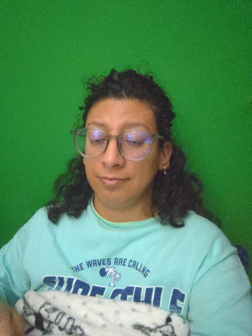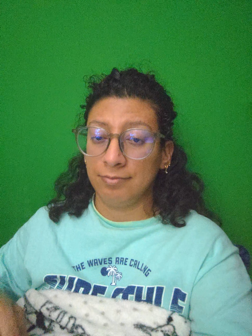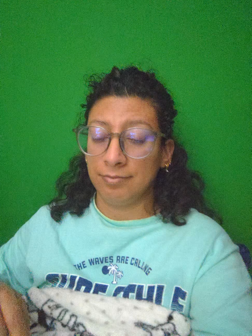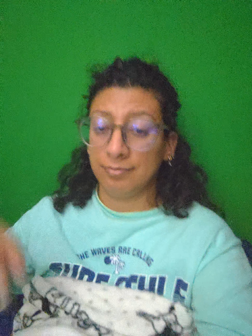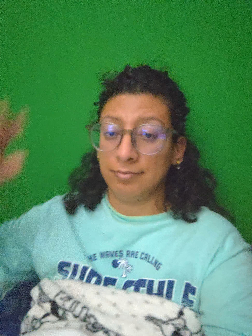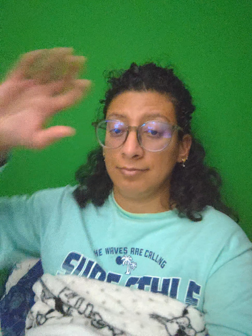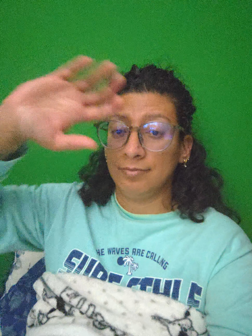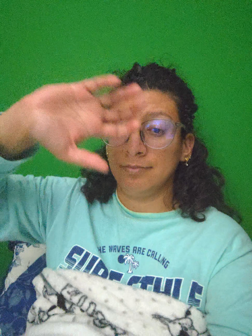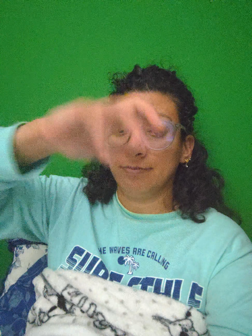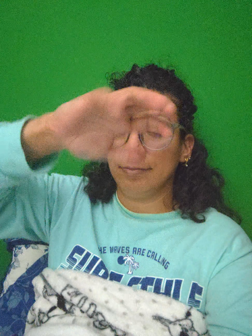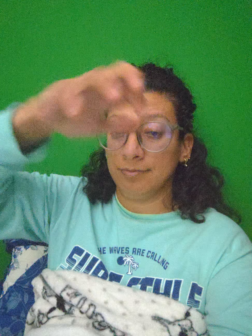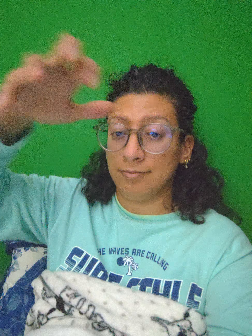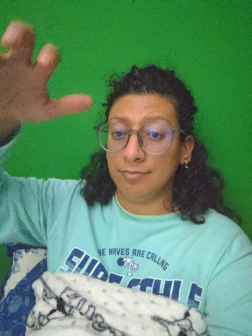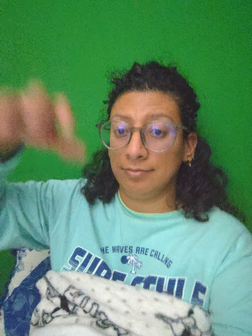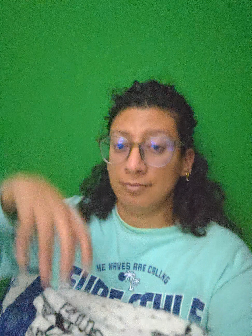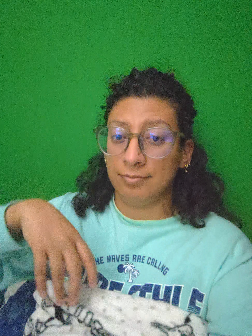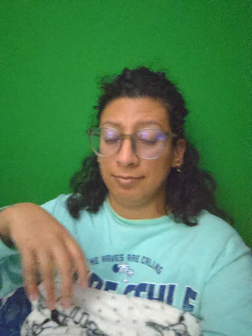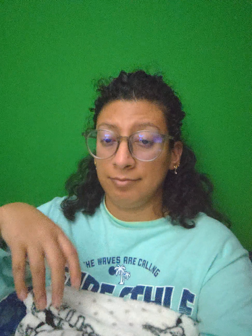helicopter